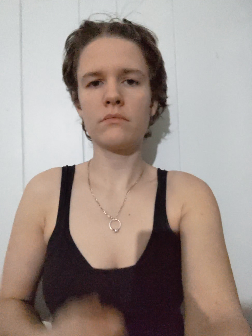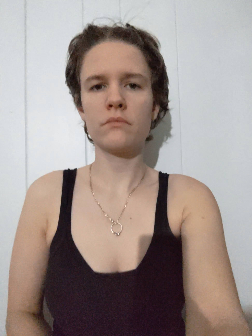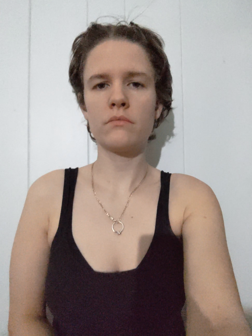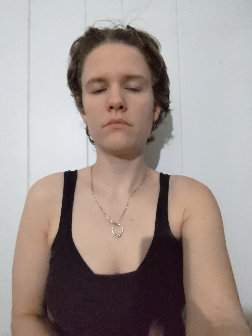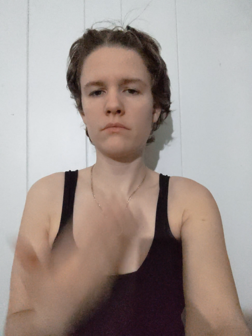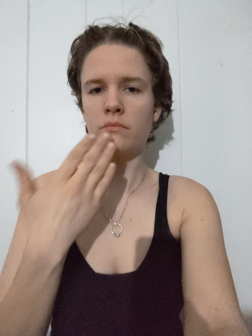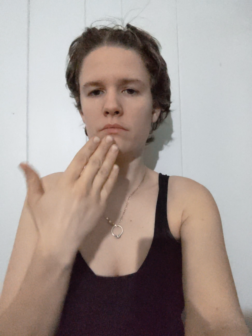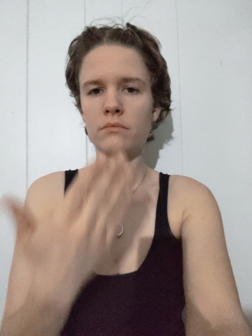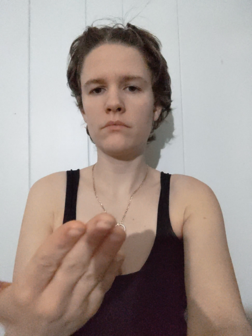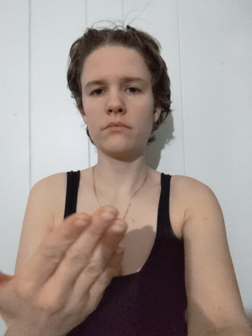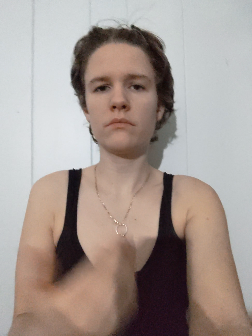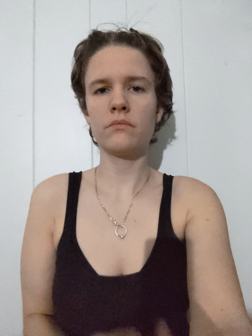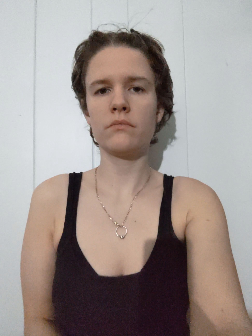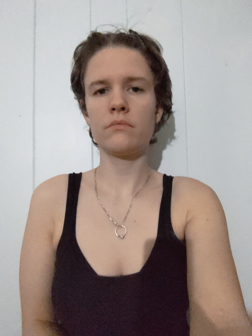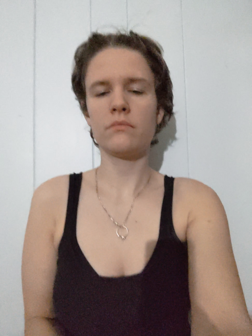thank you